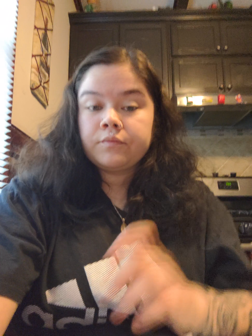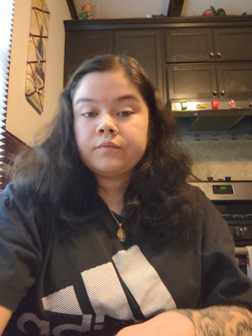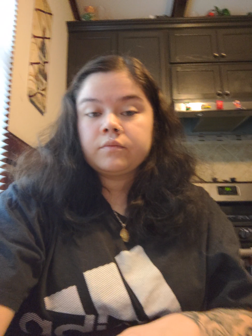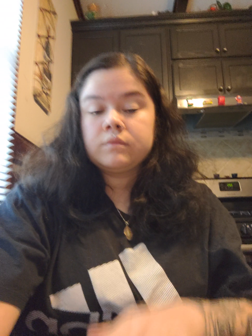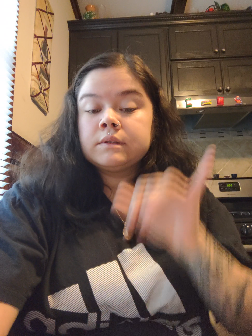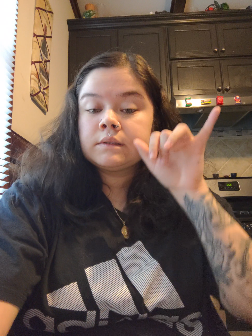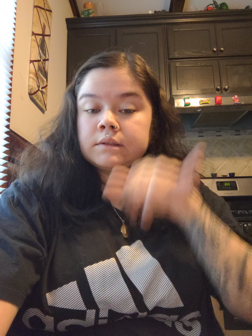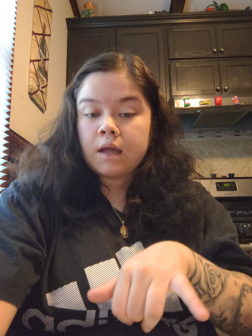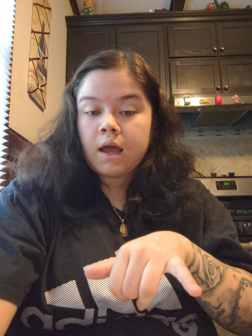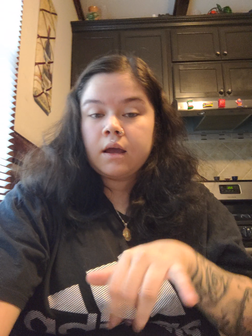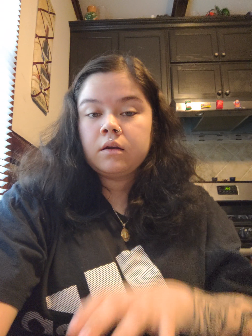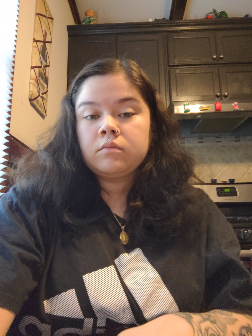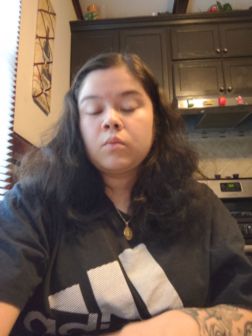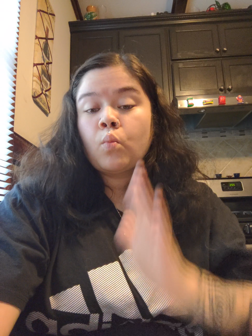stay